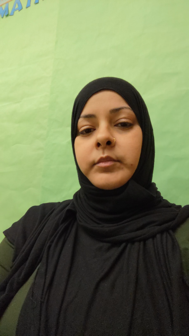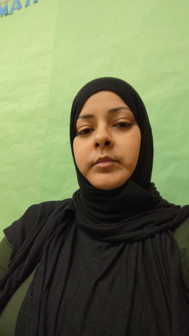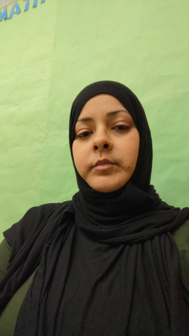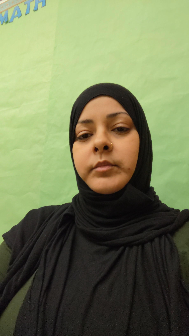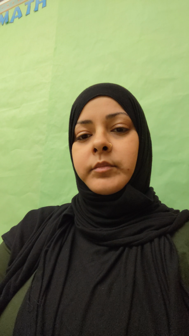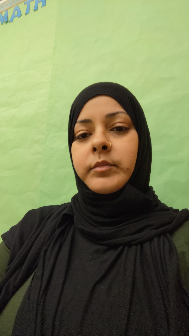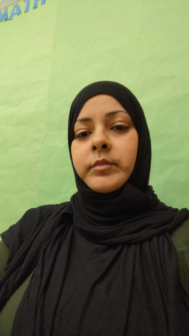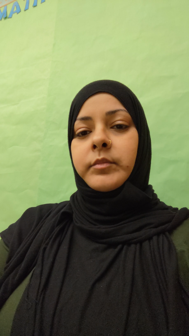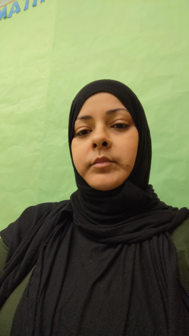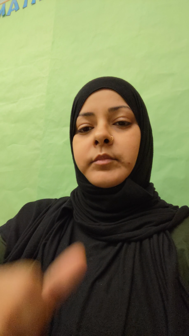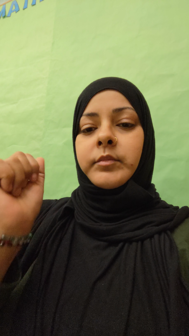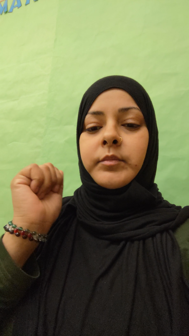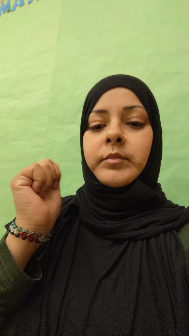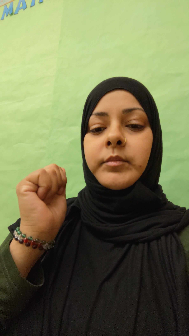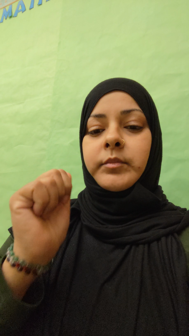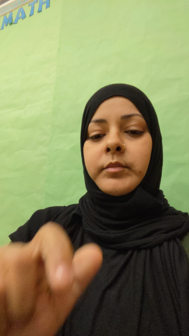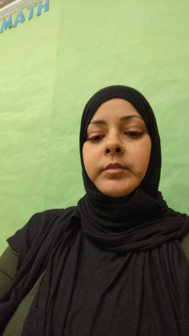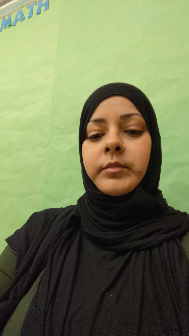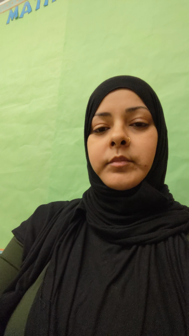cold